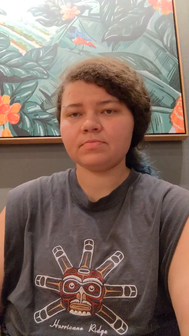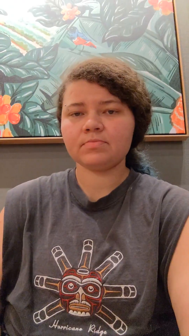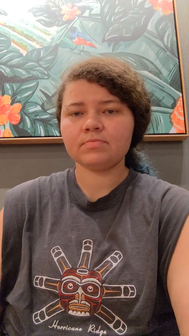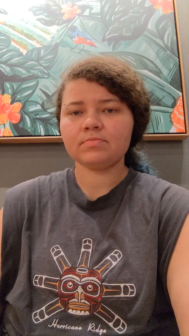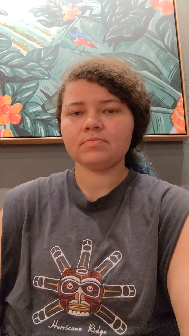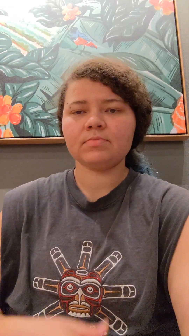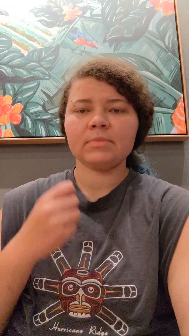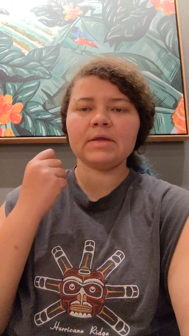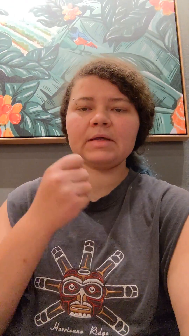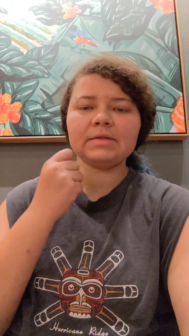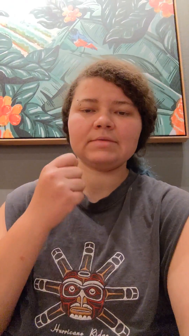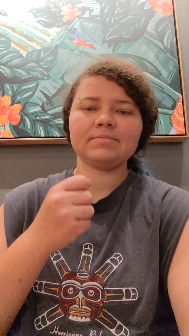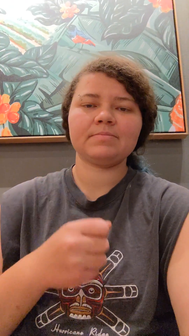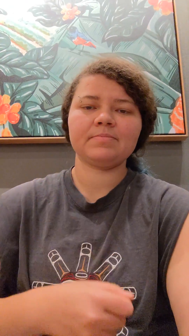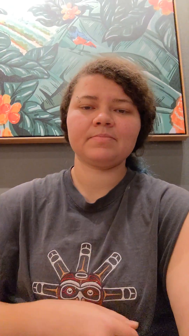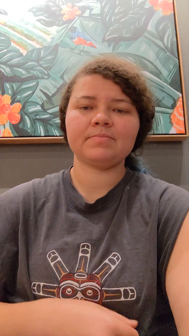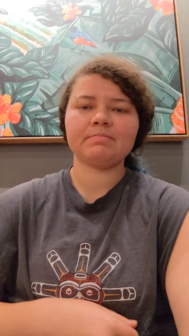hit